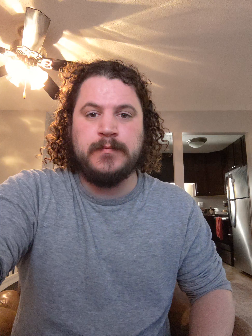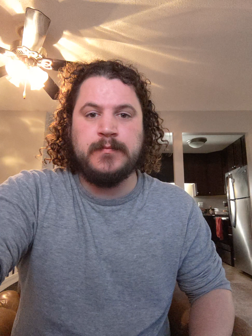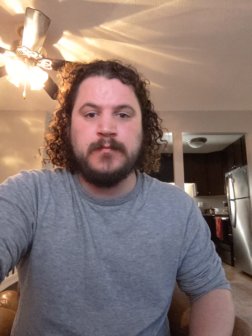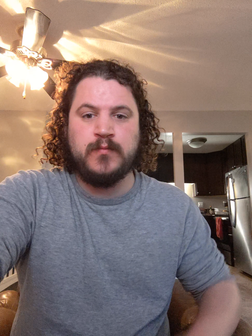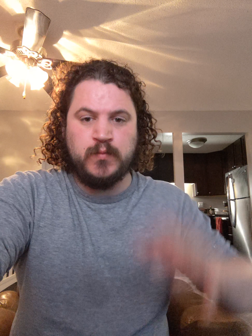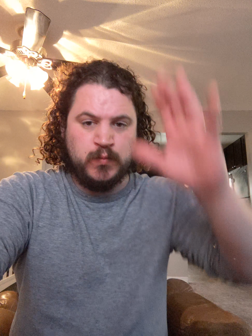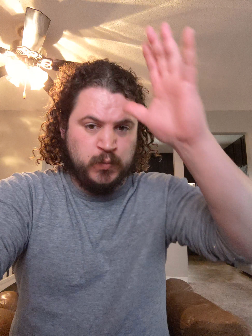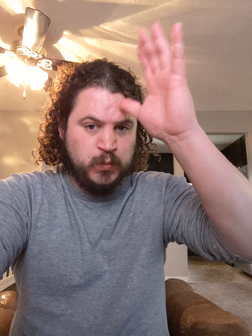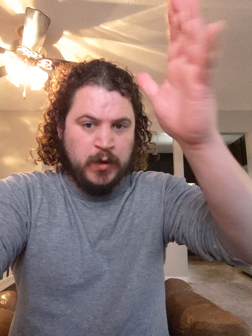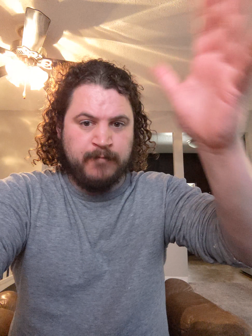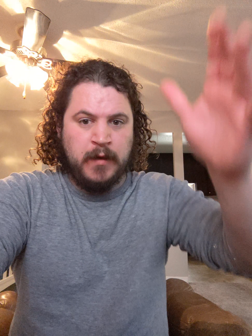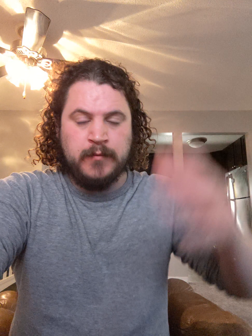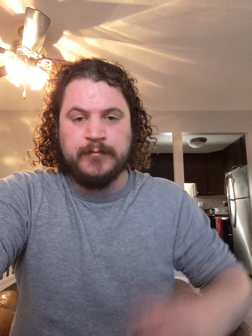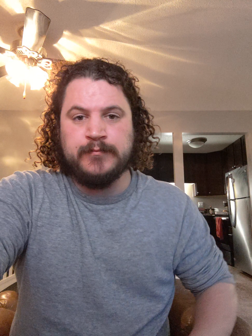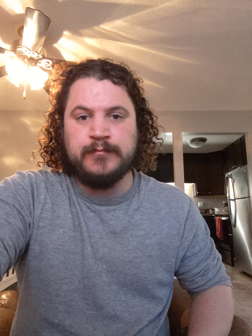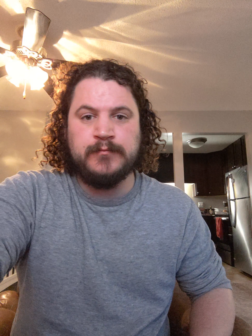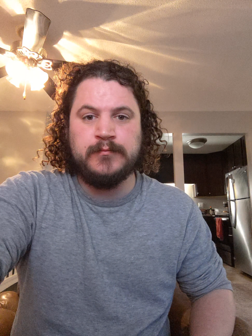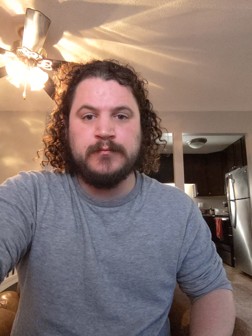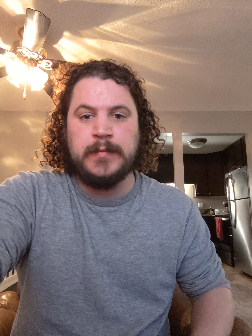grandpa